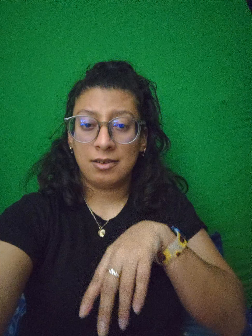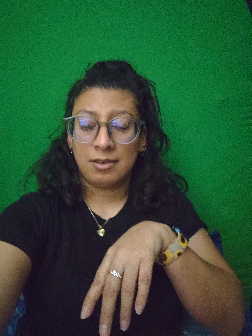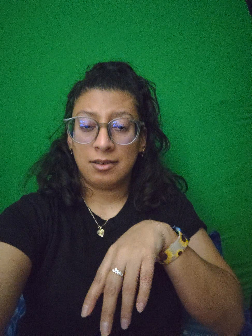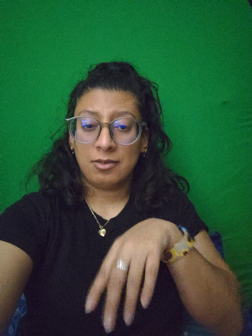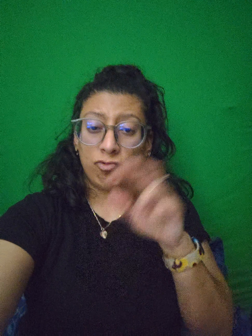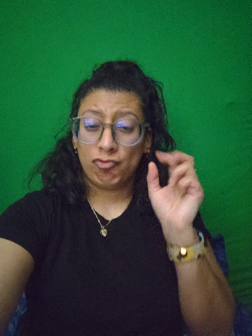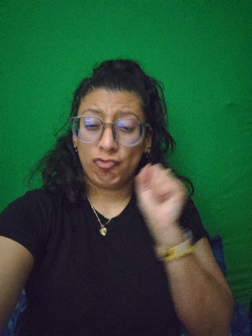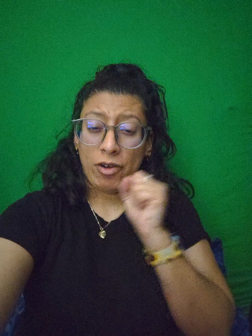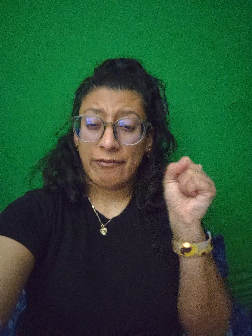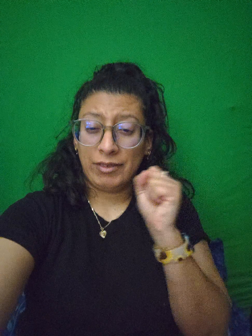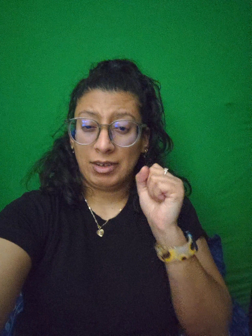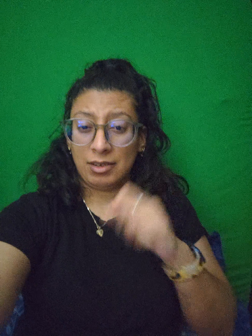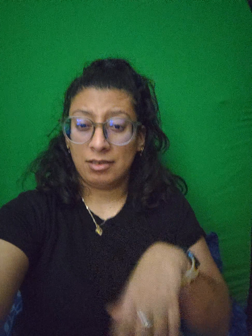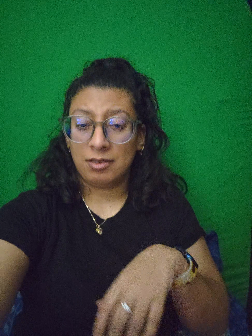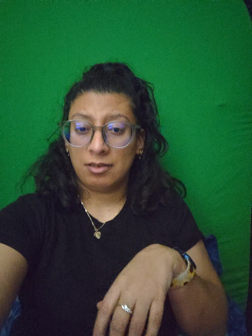refrigerator